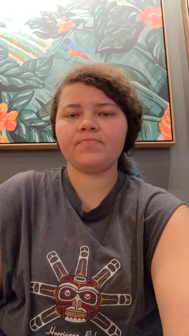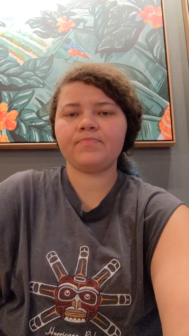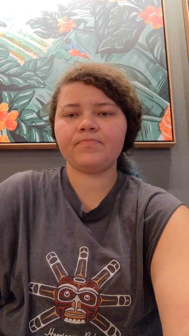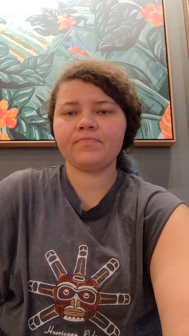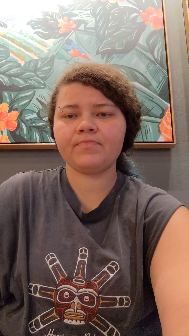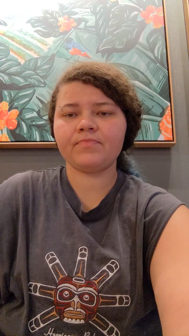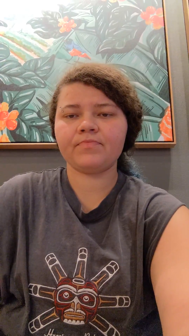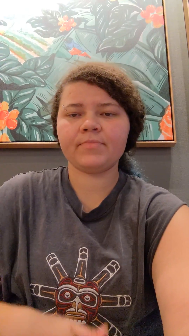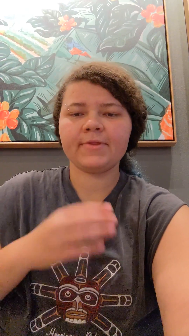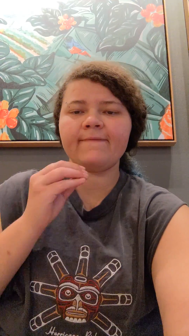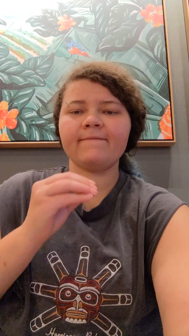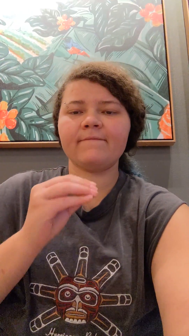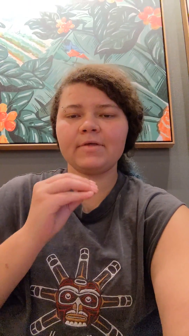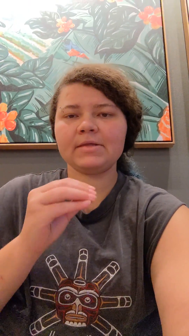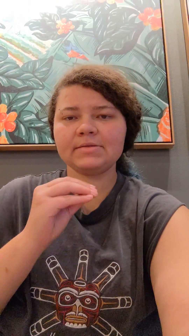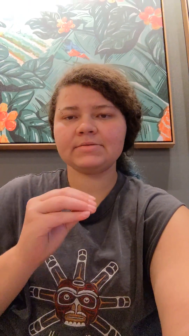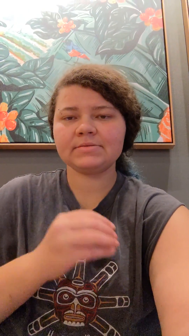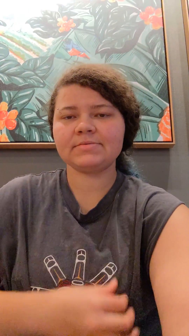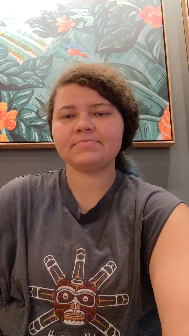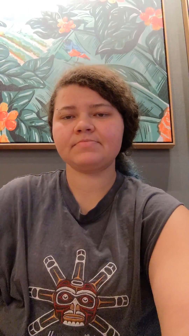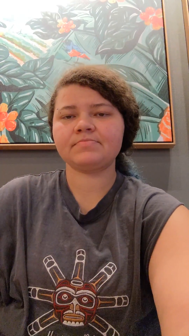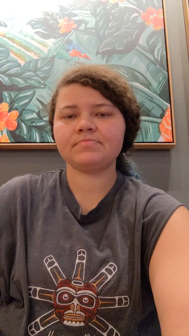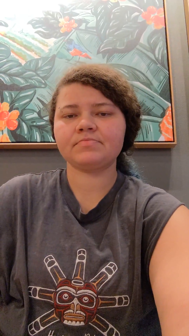fix